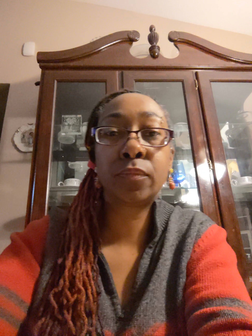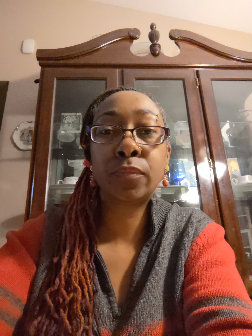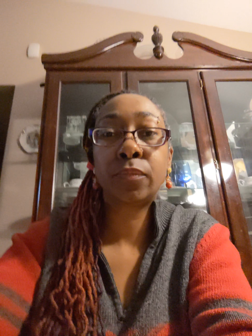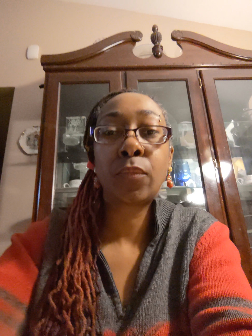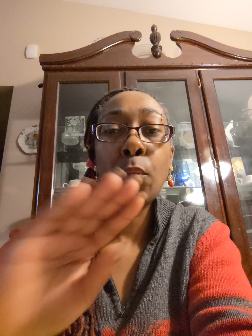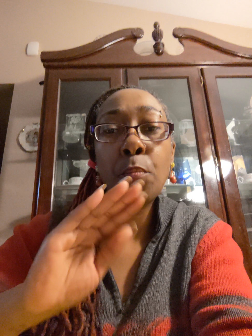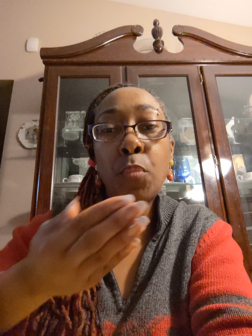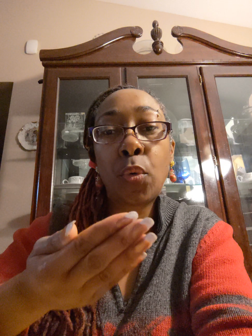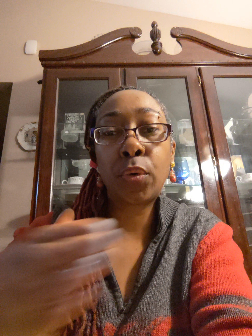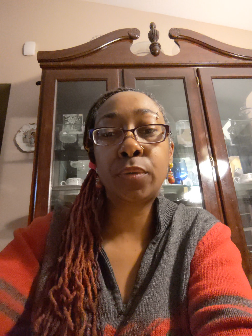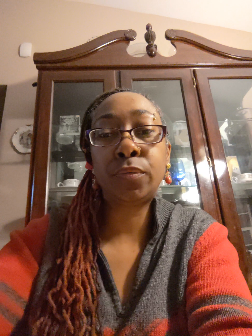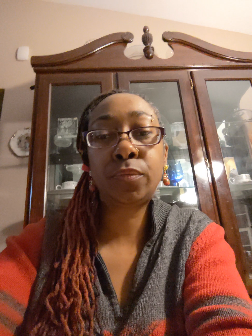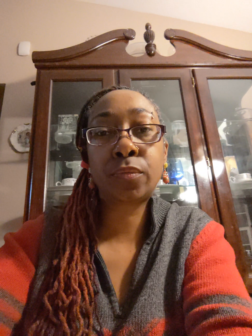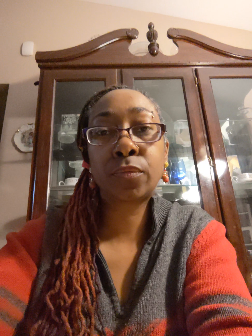book